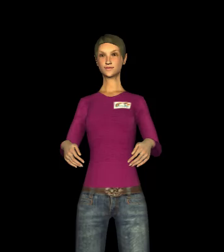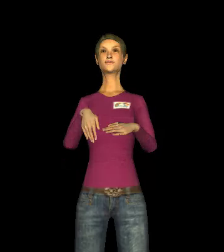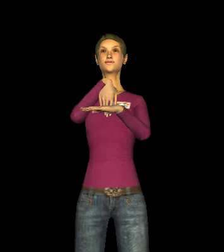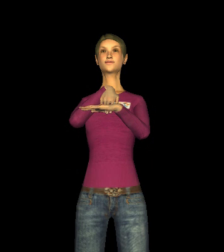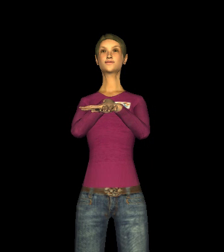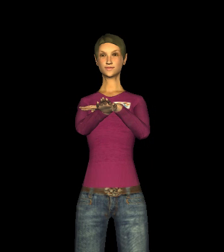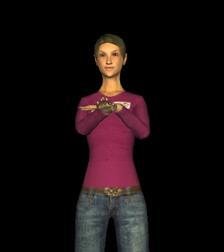قبو